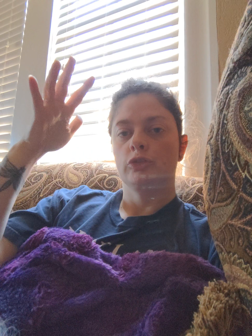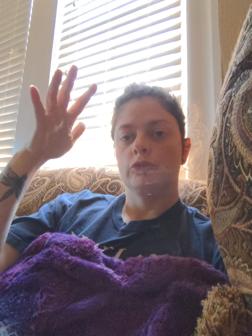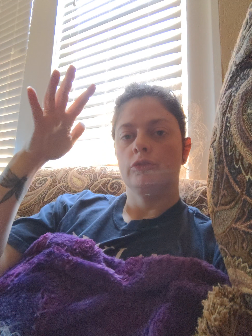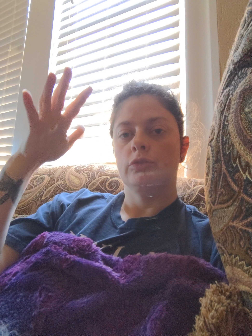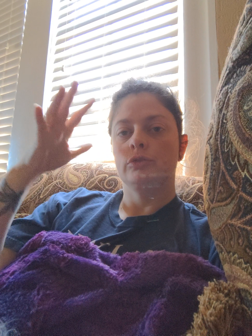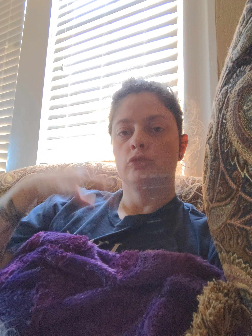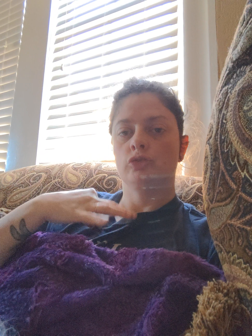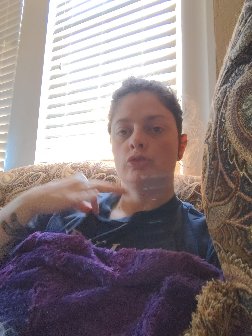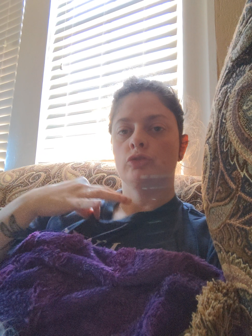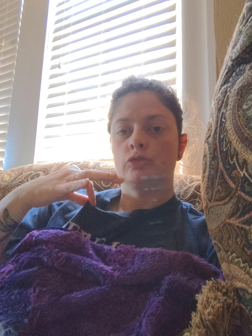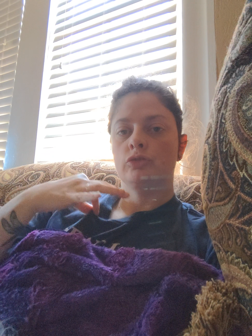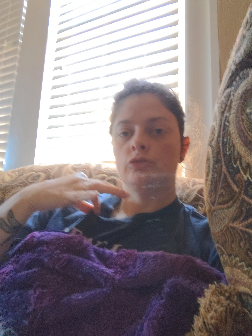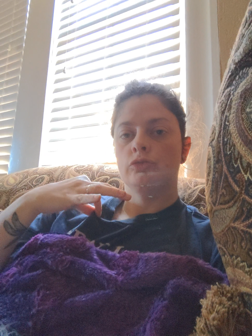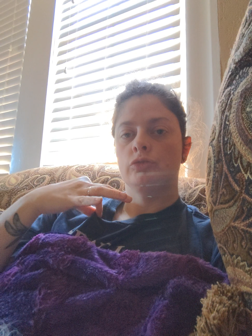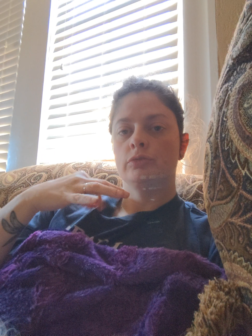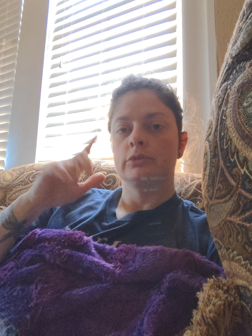shirt